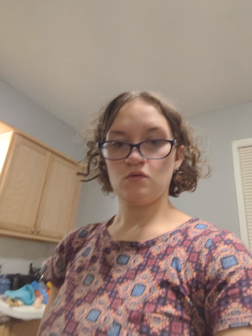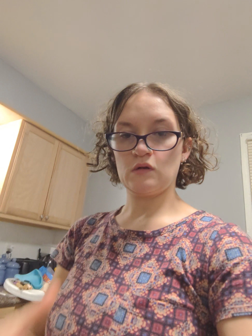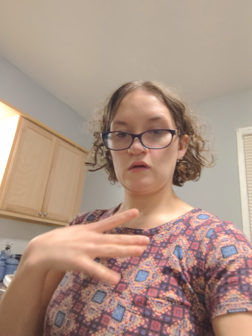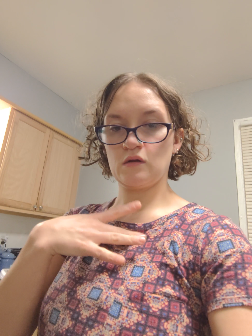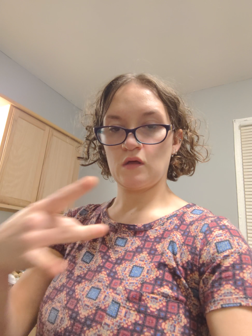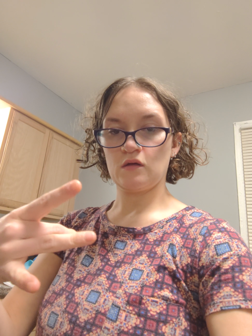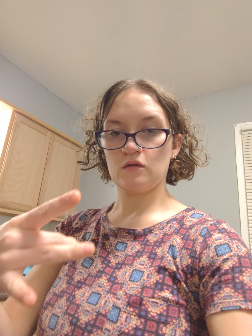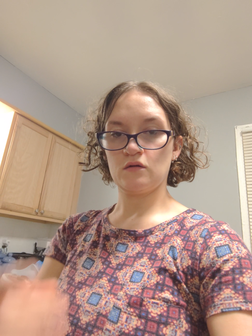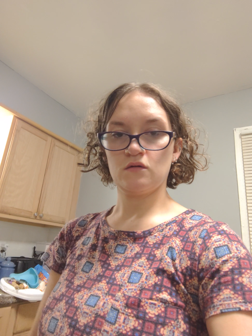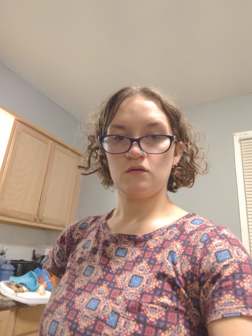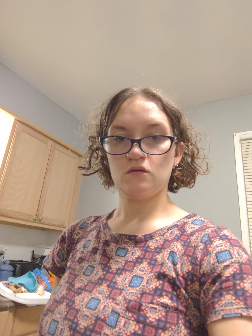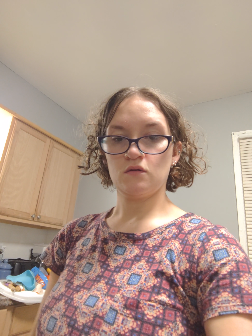like